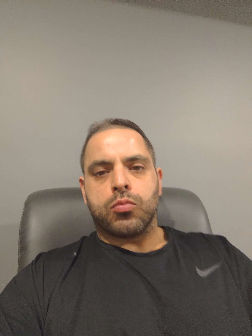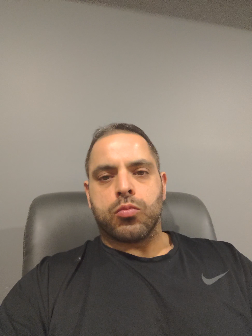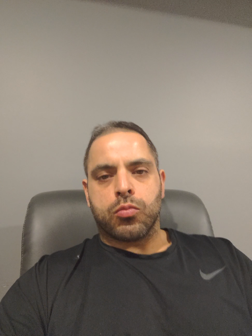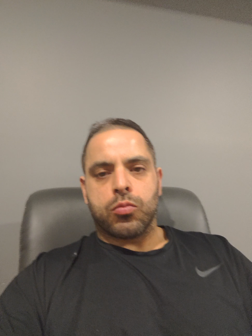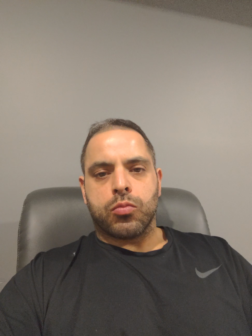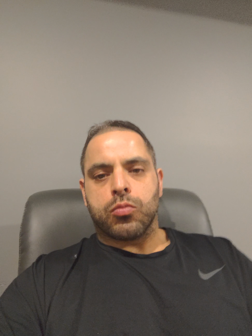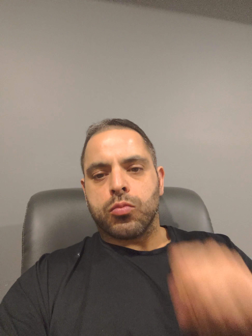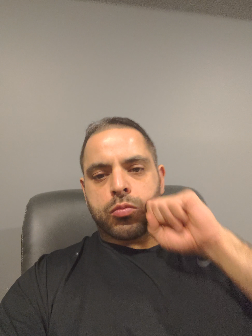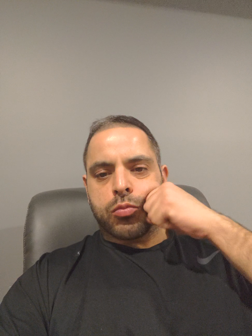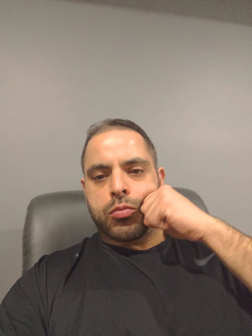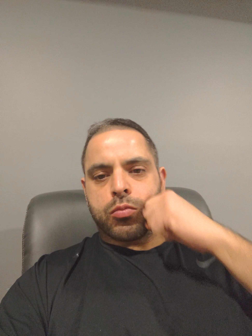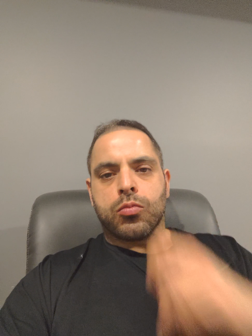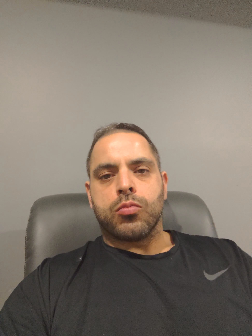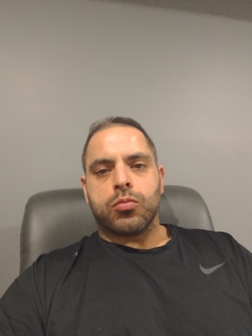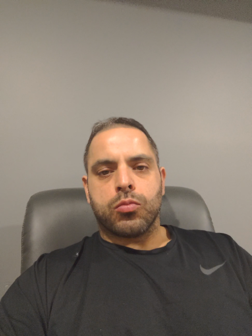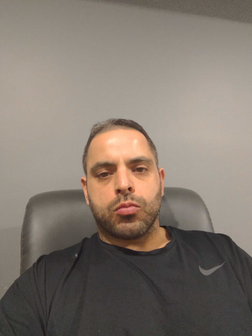apple